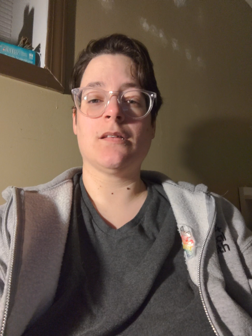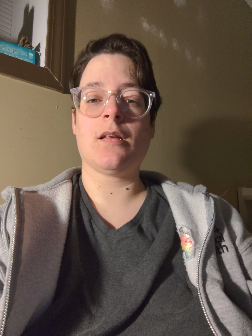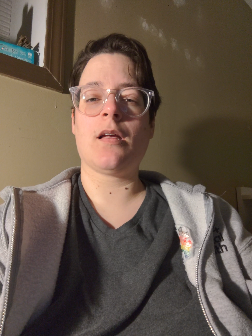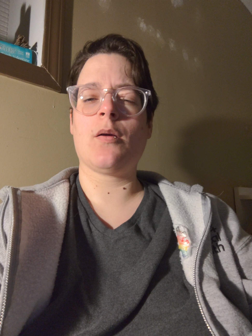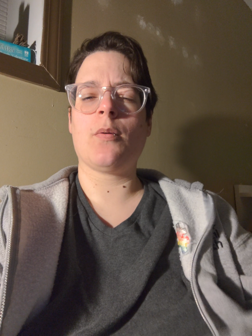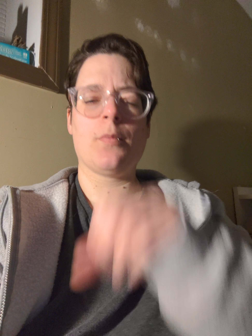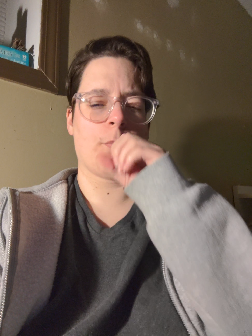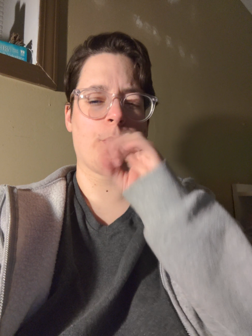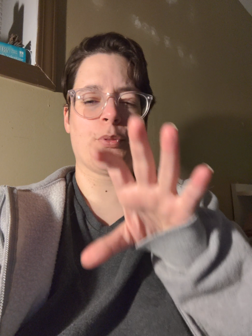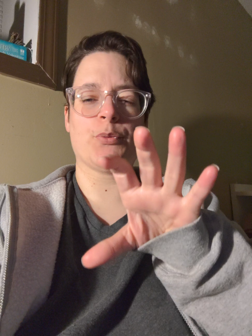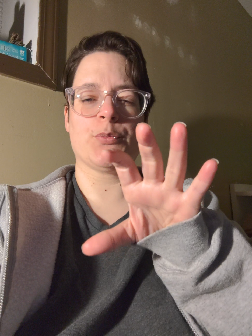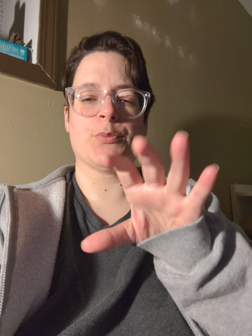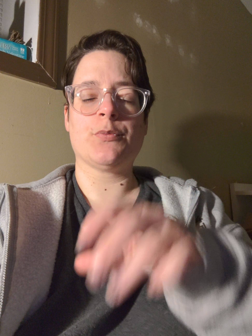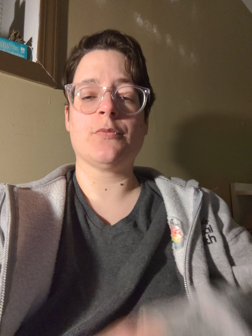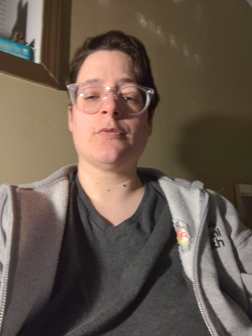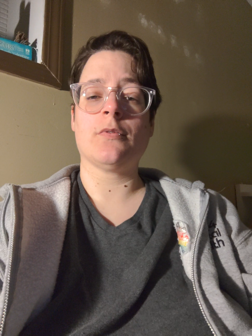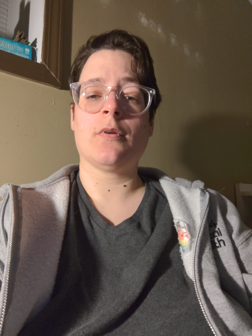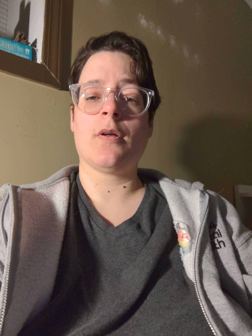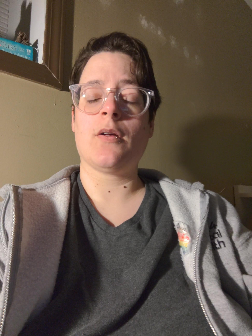blow